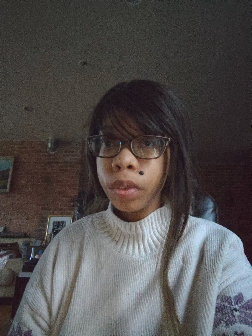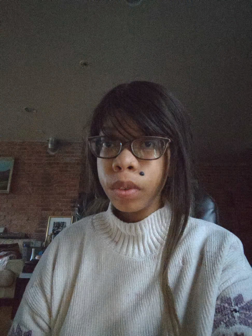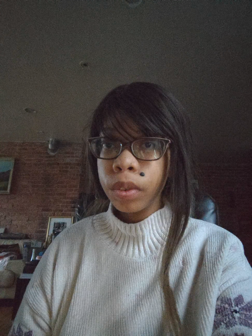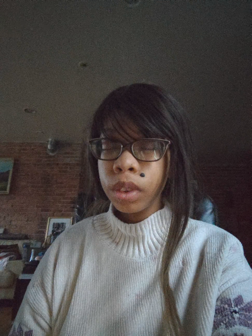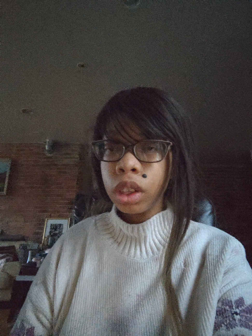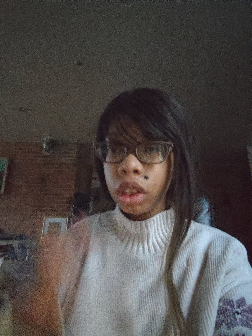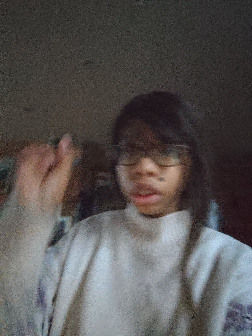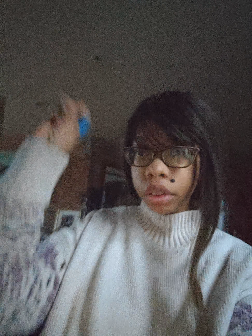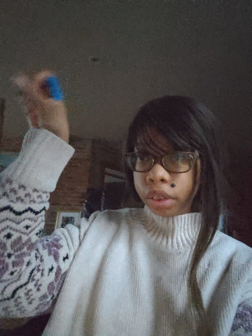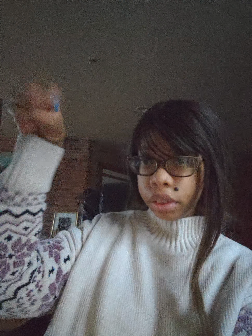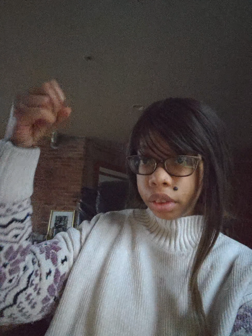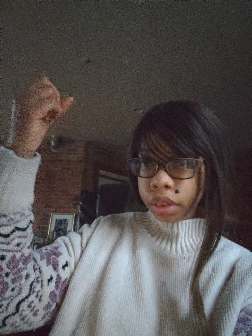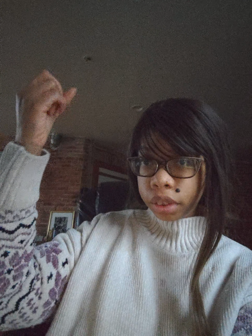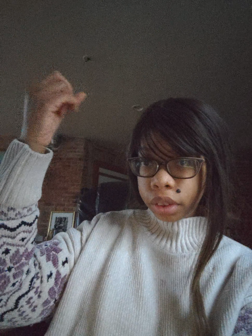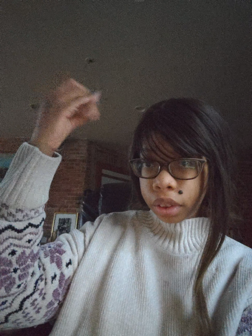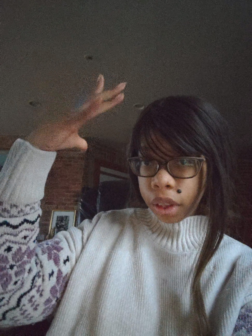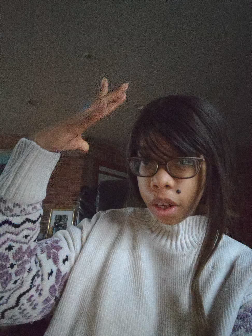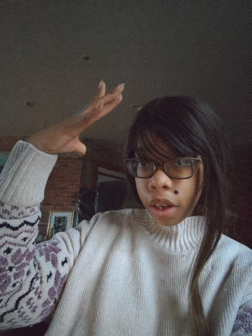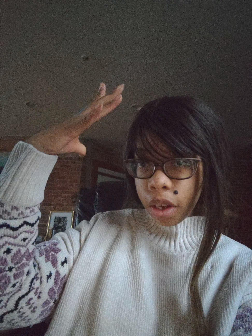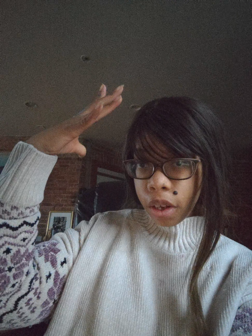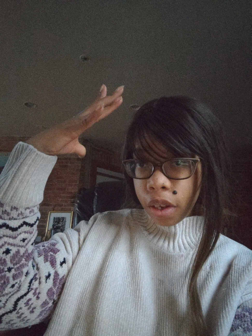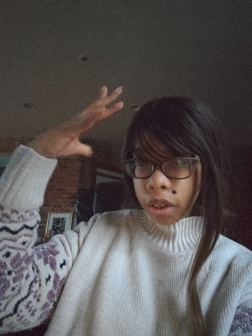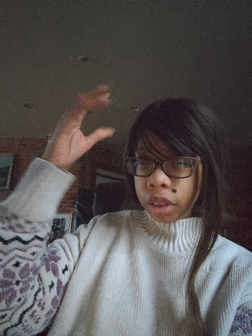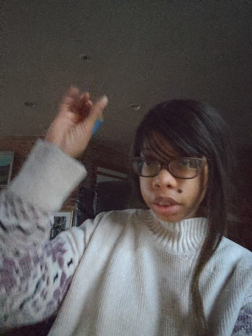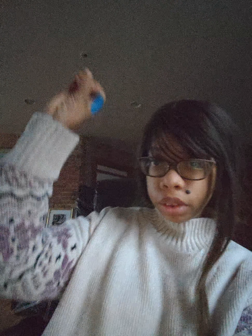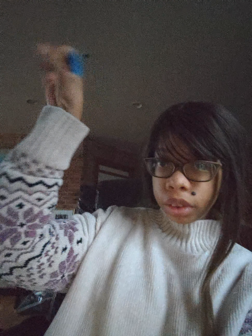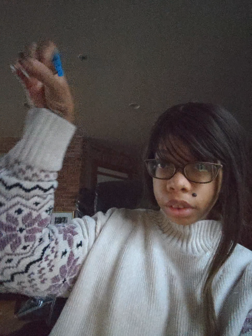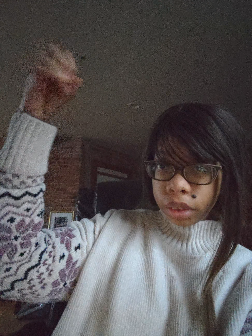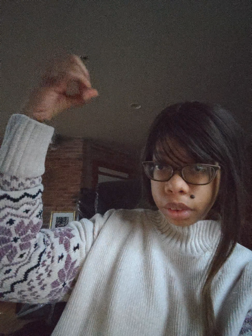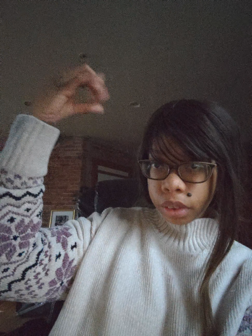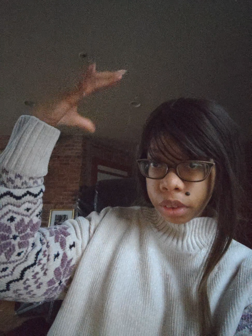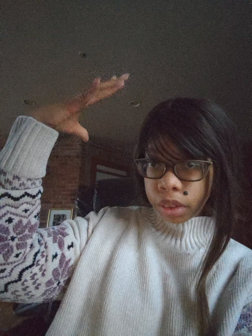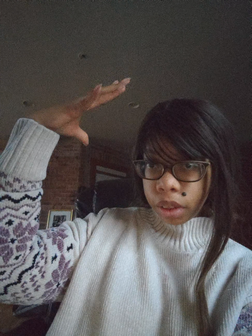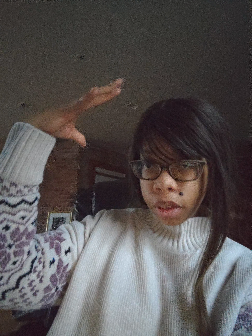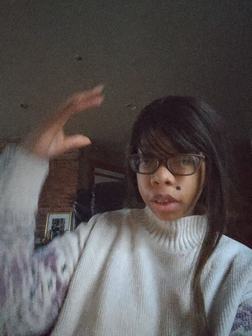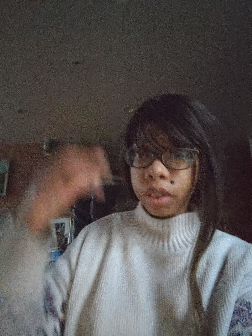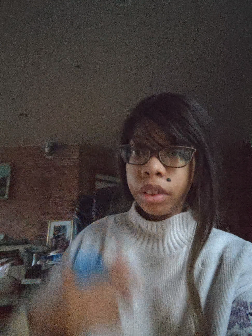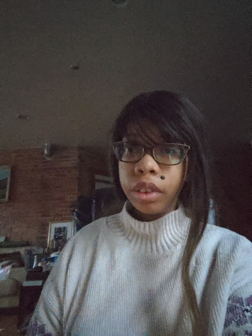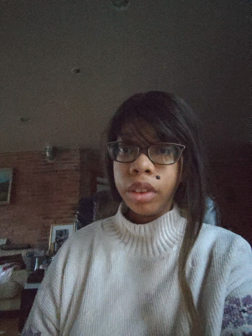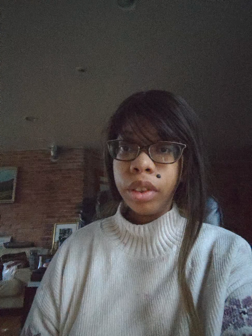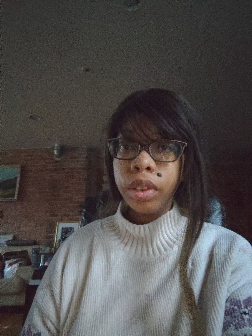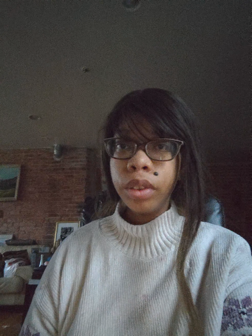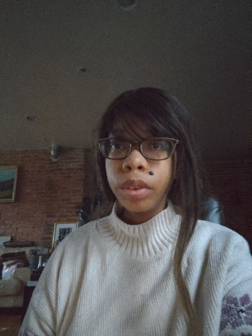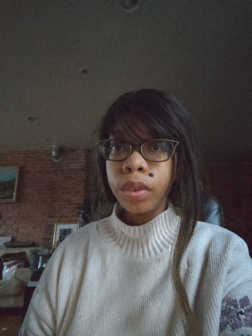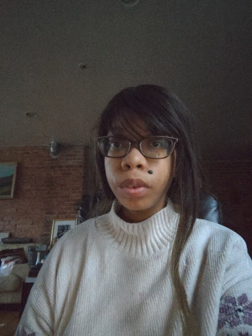sun